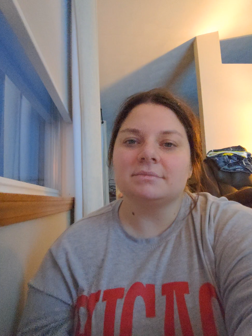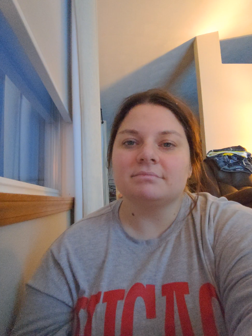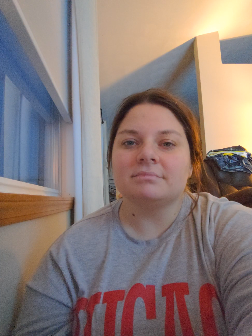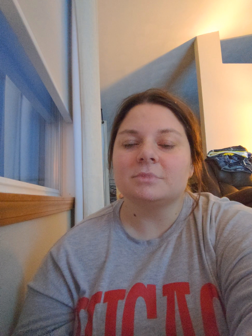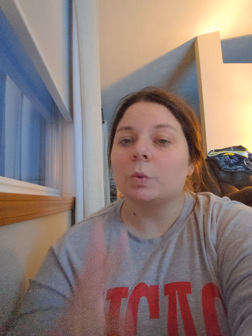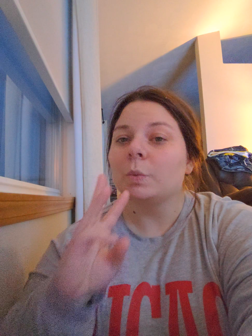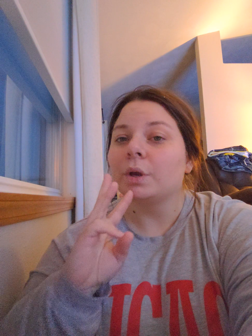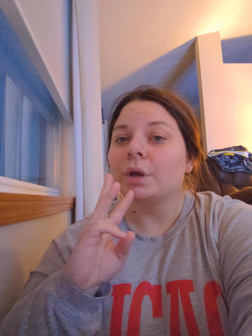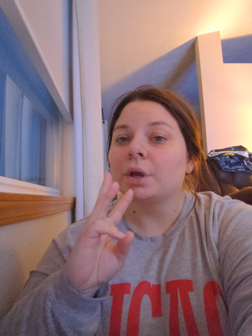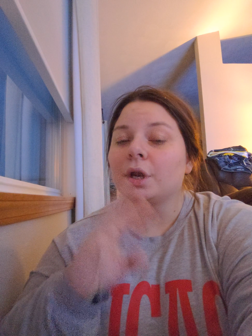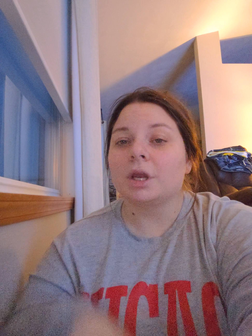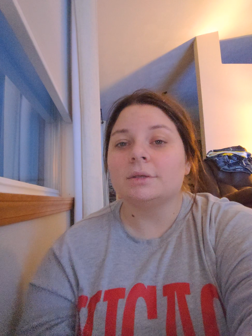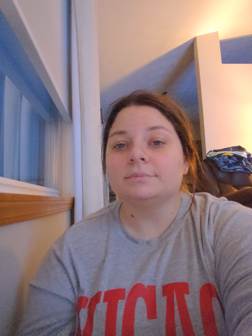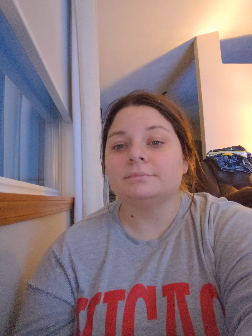water